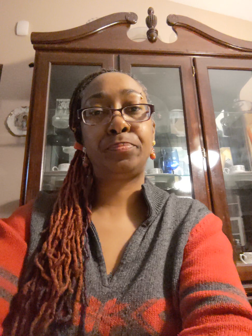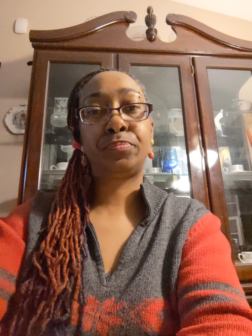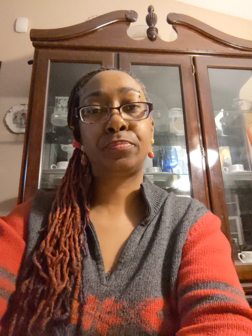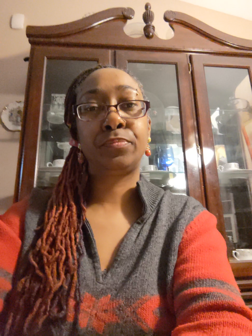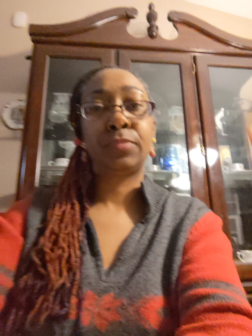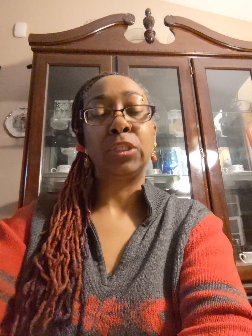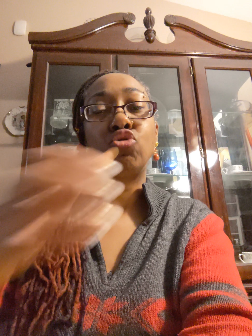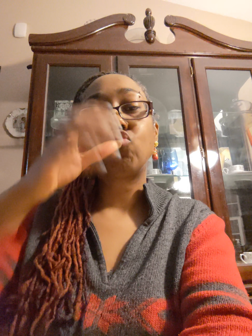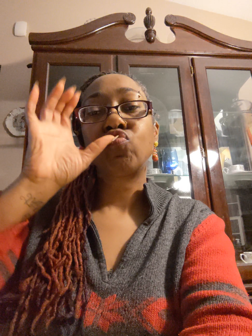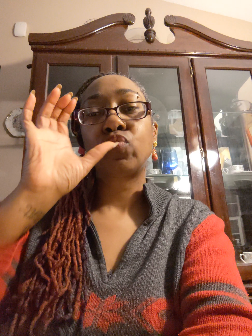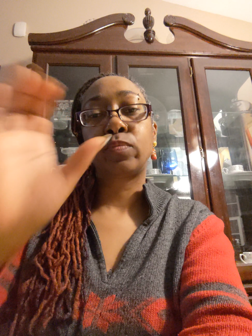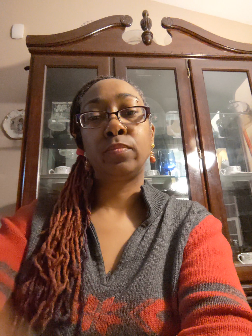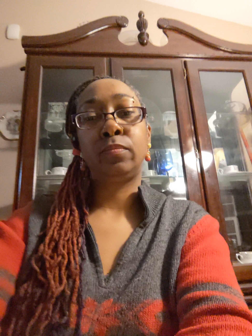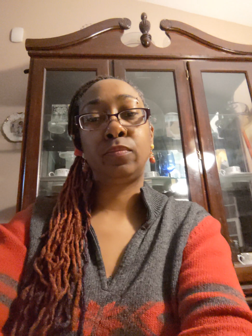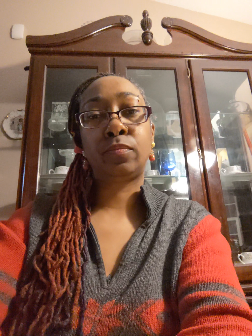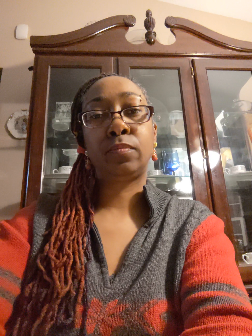drink